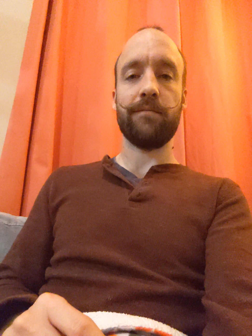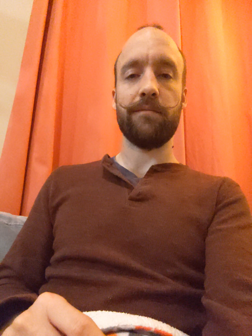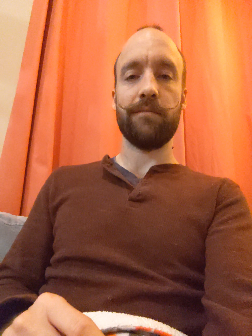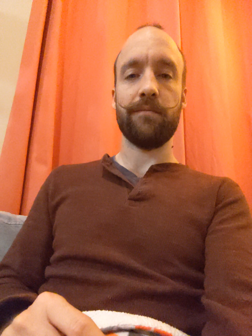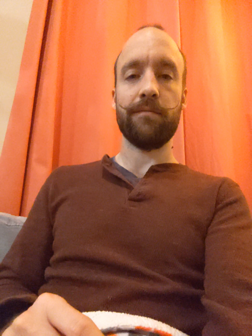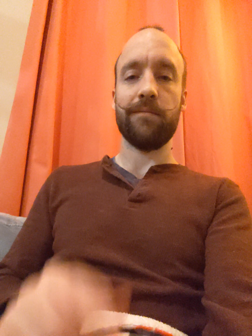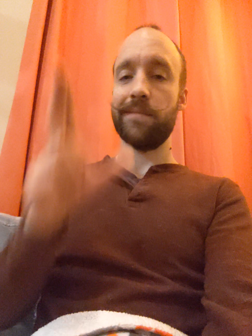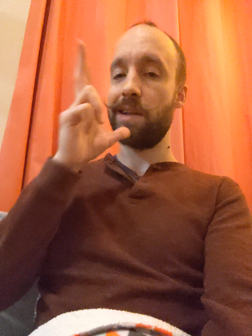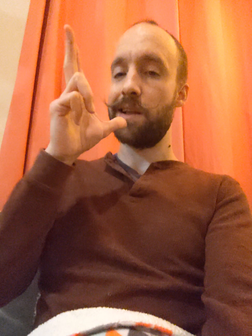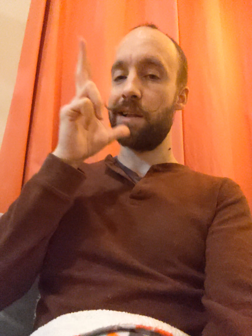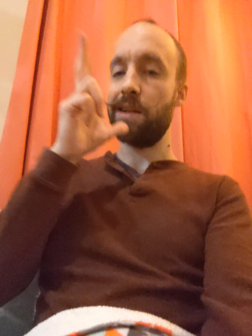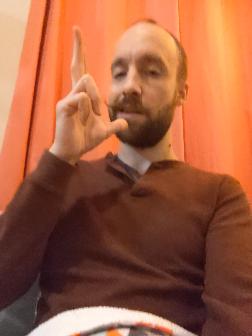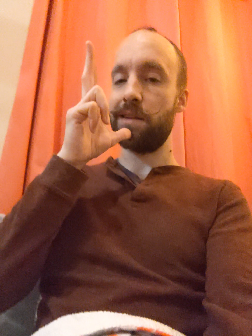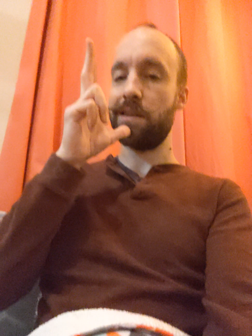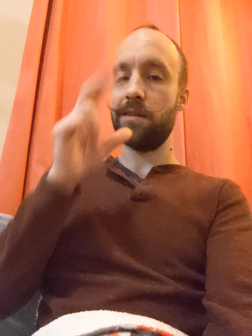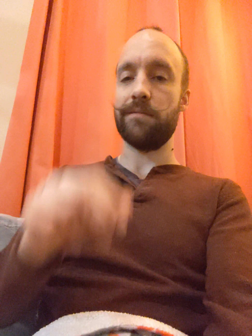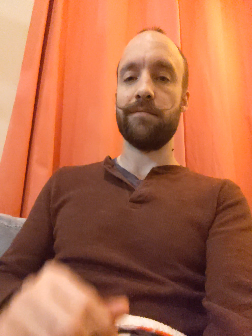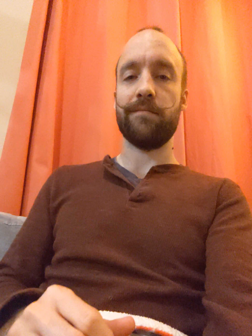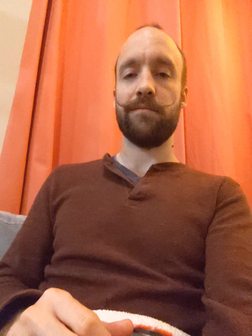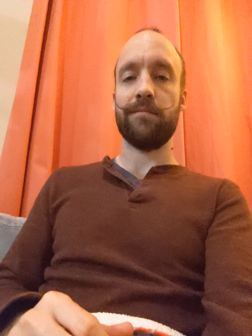hen